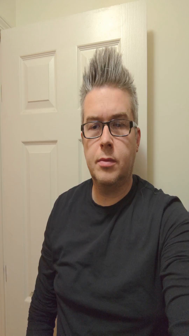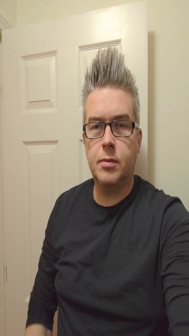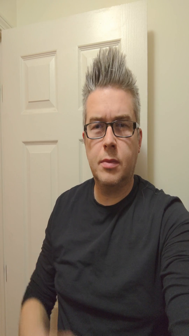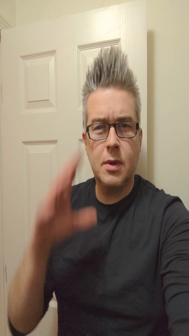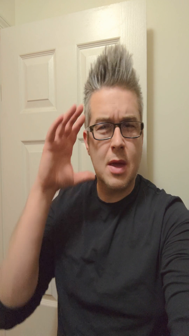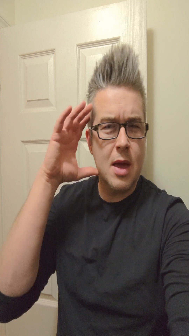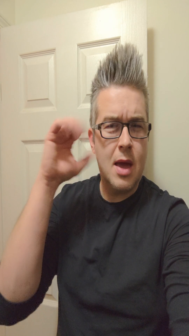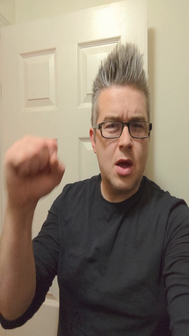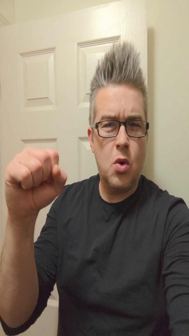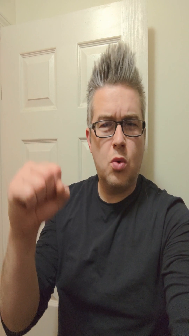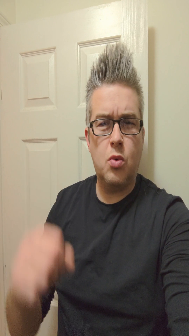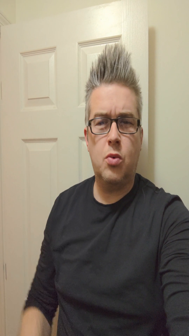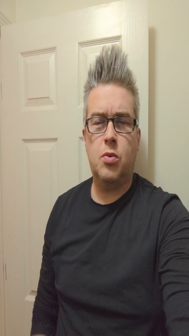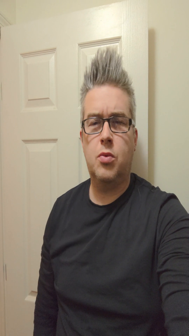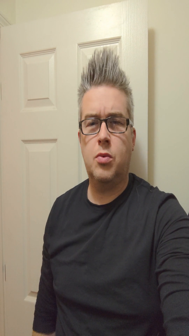loud